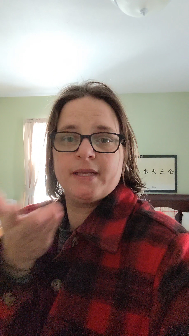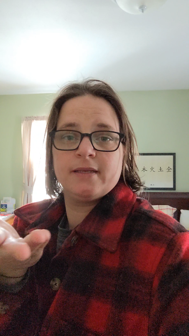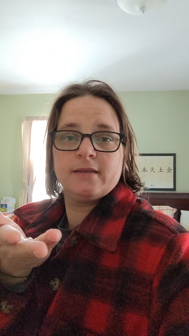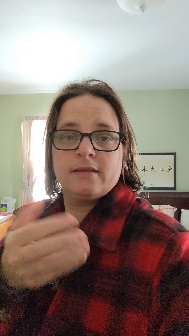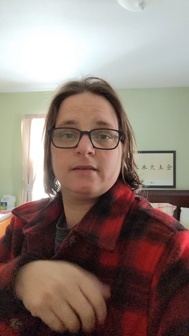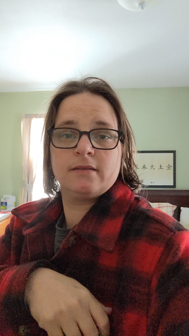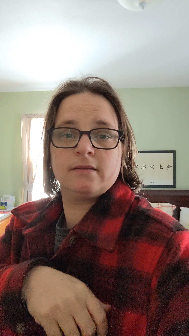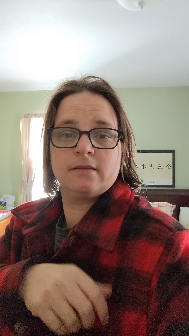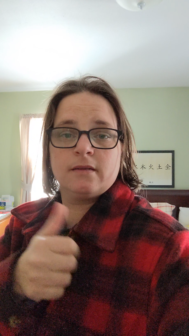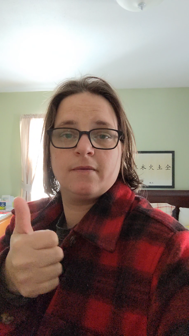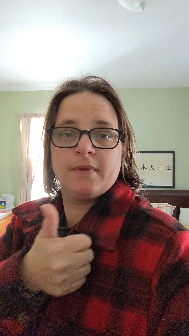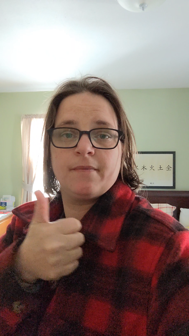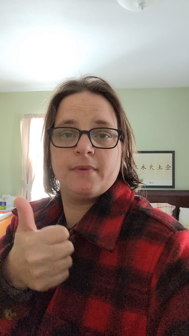basement